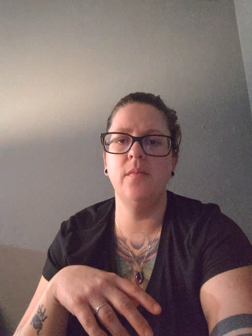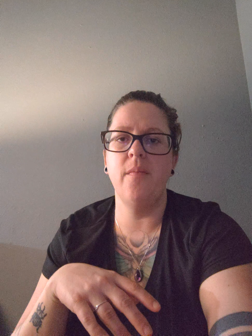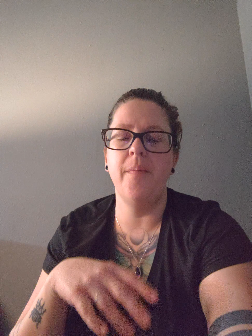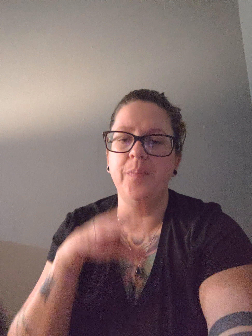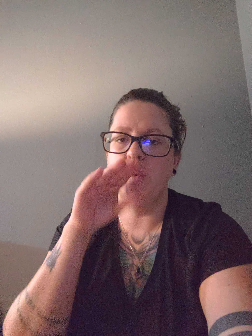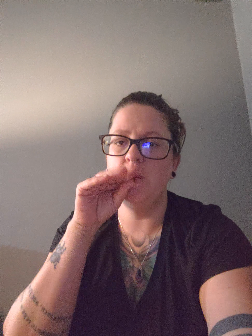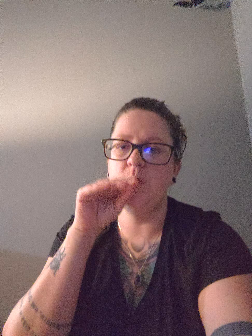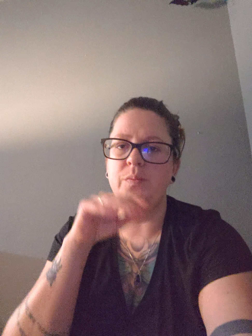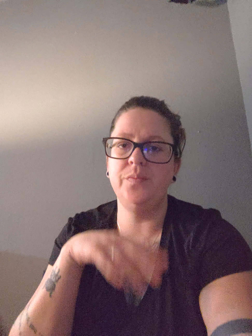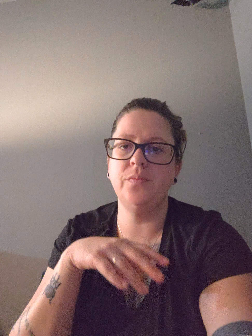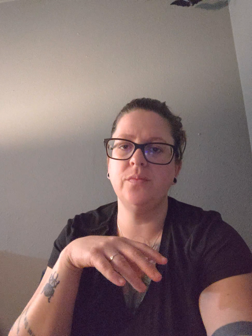goose